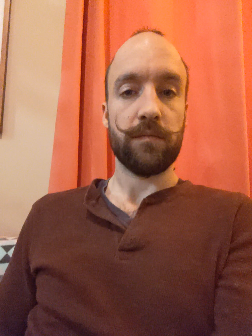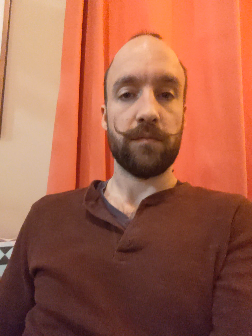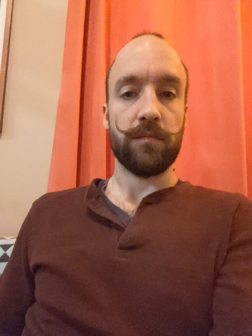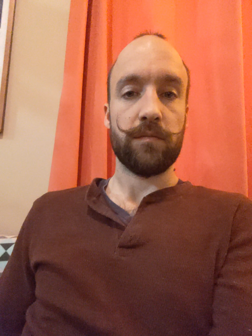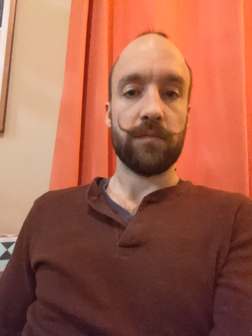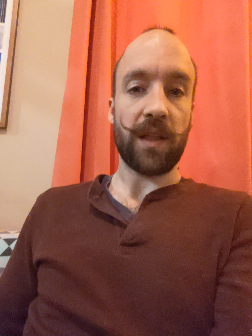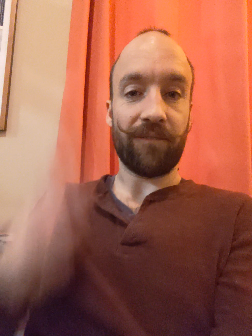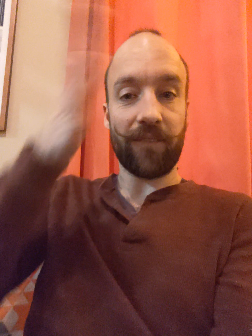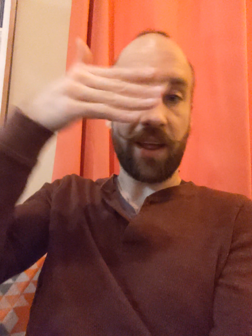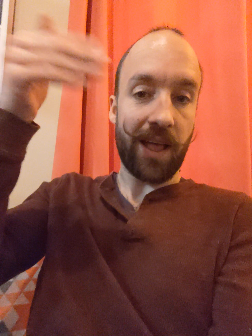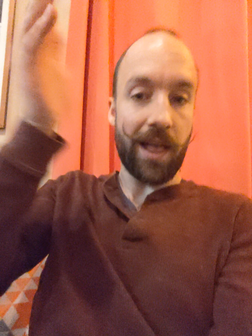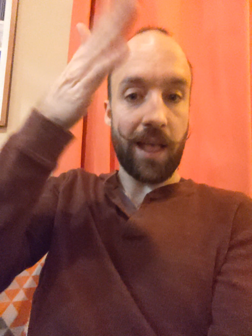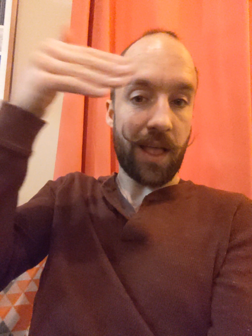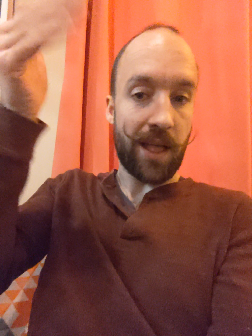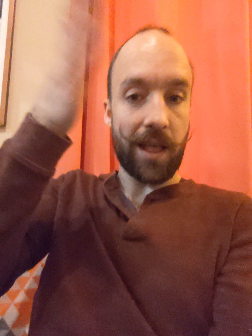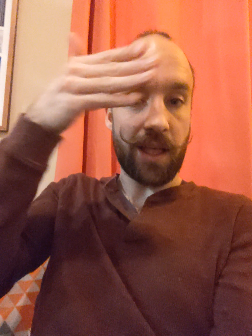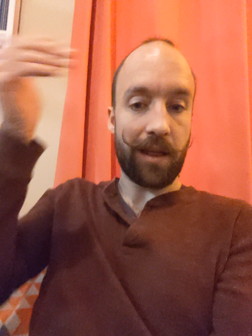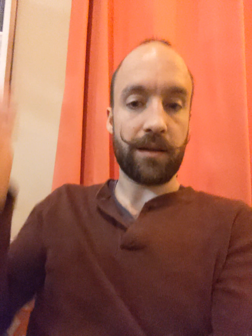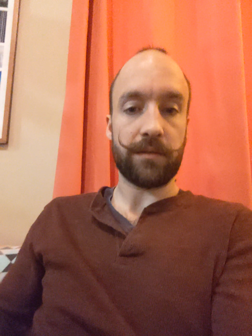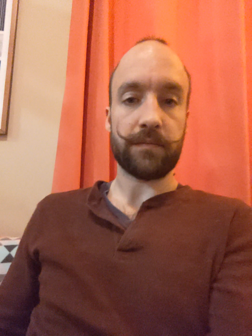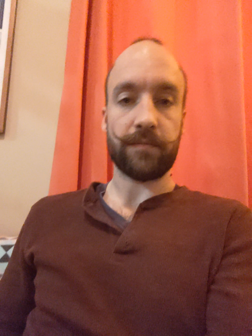flag